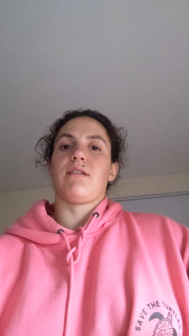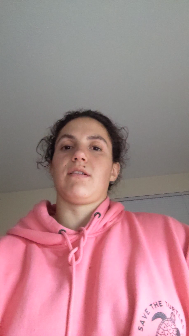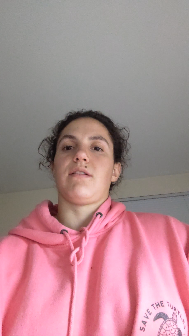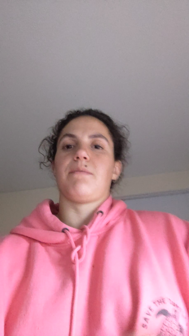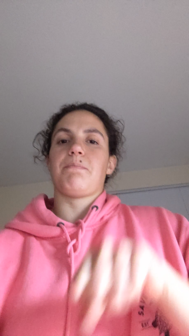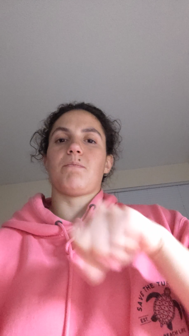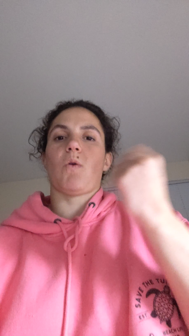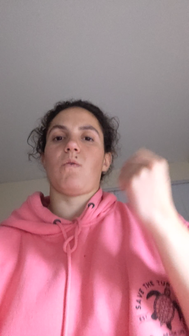broken